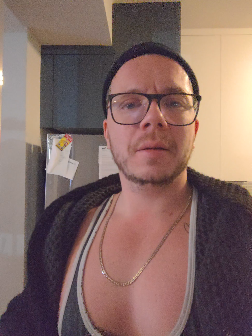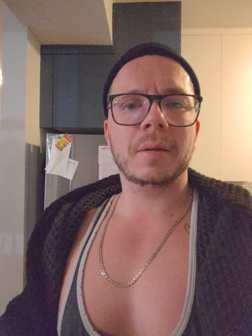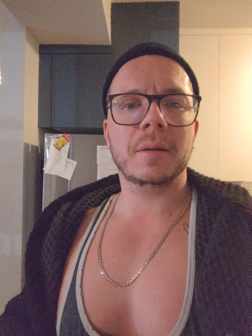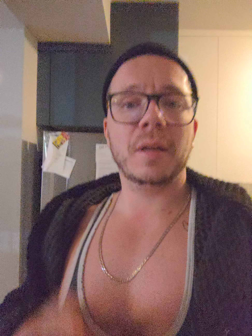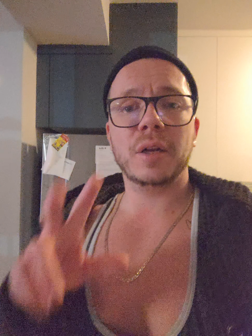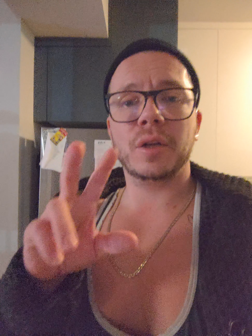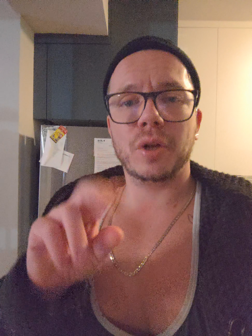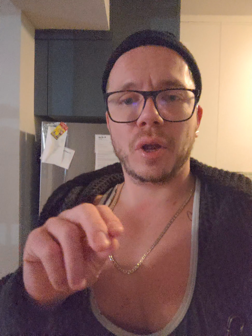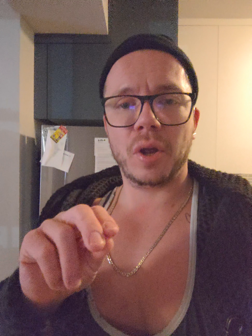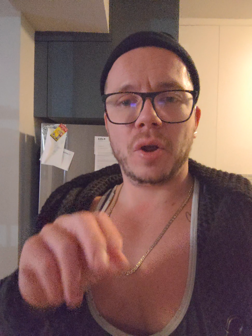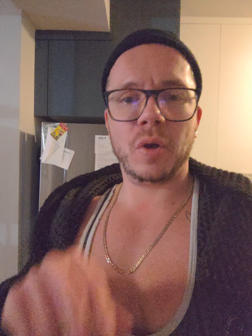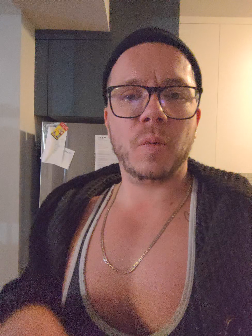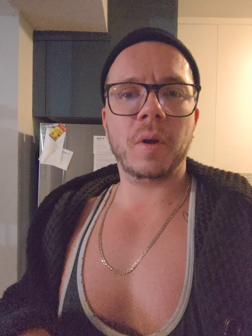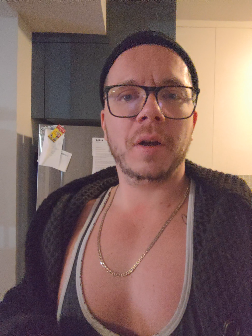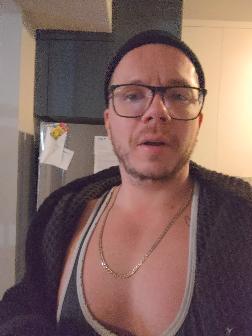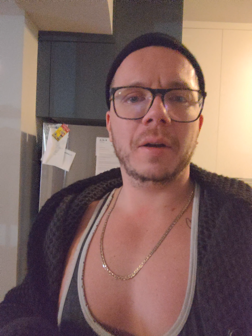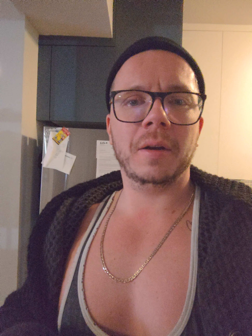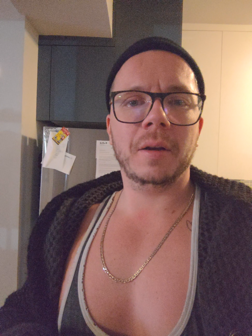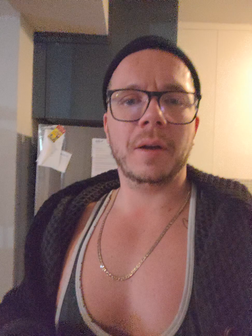no